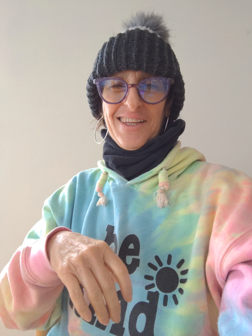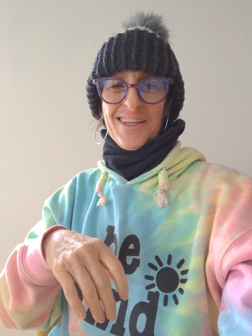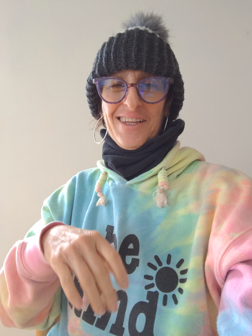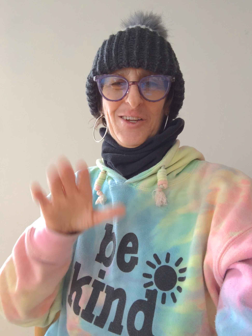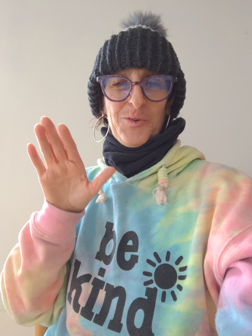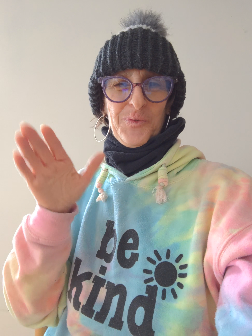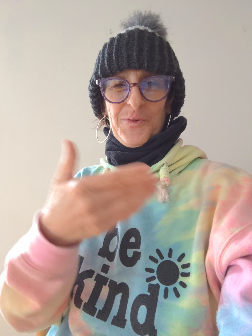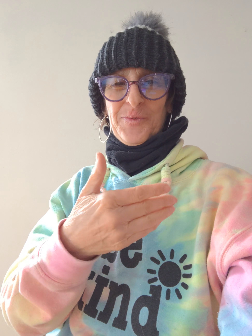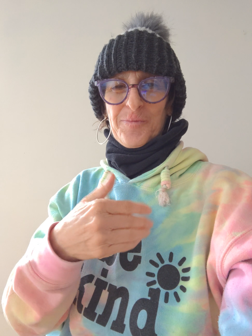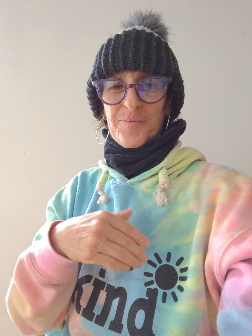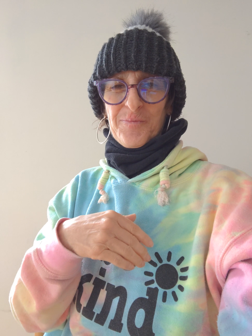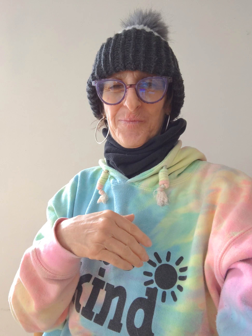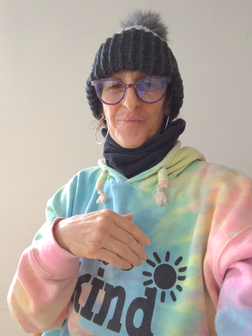room